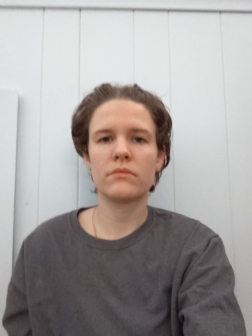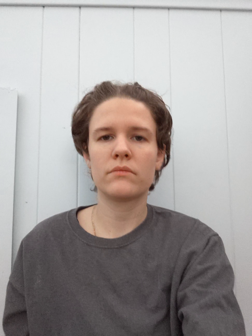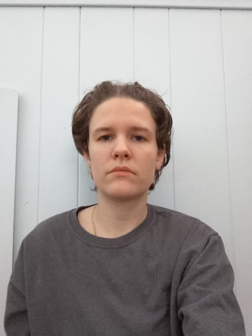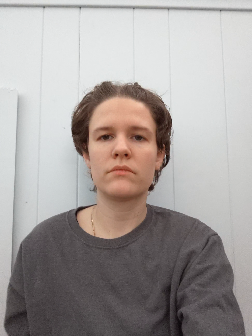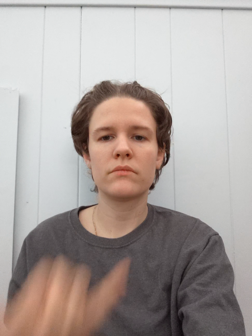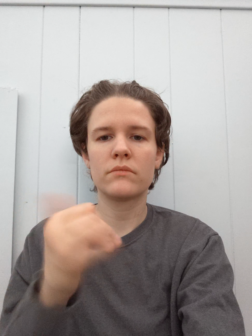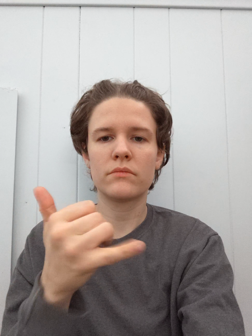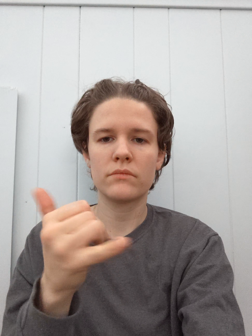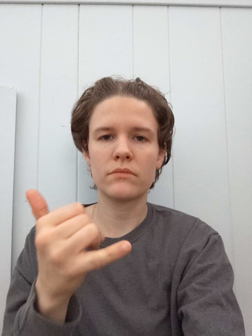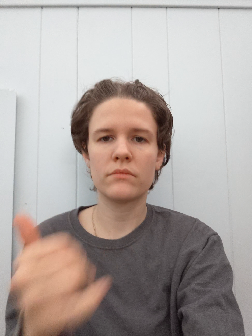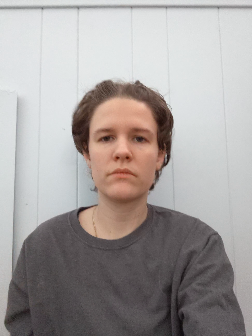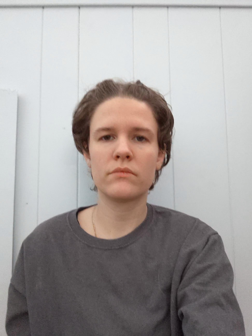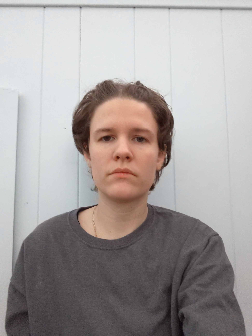yellow